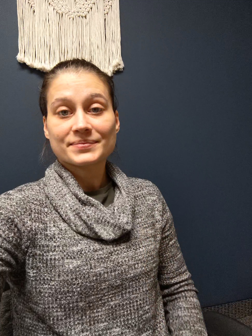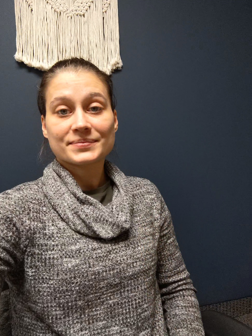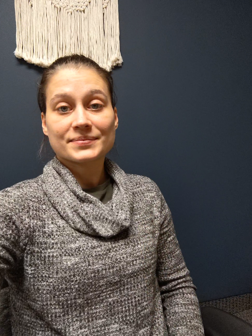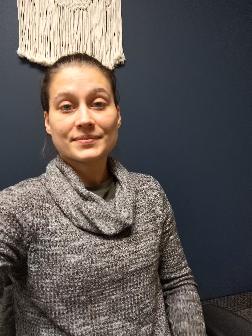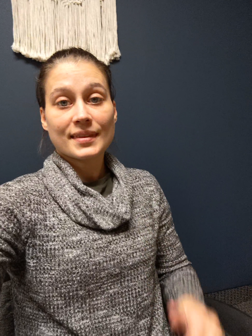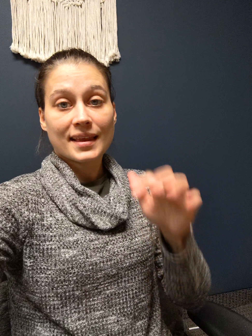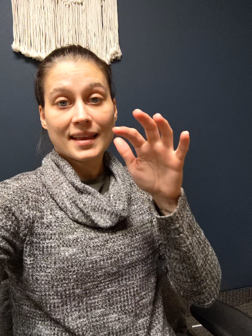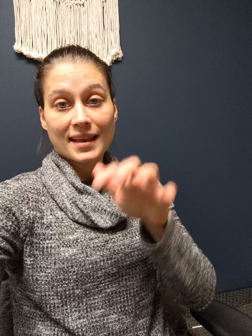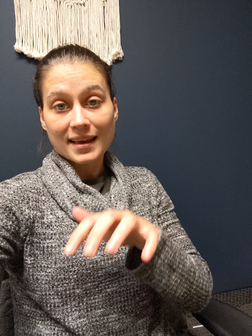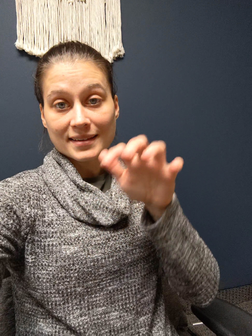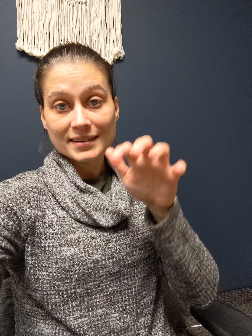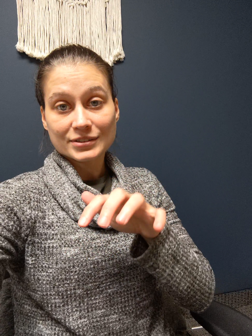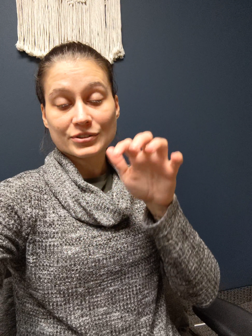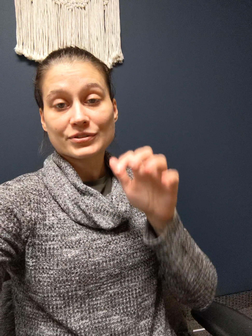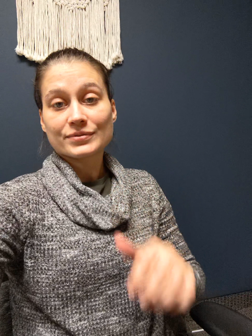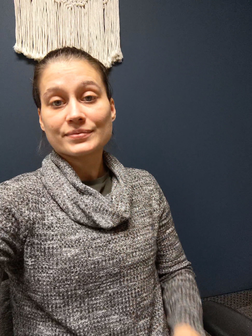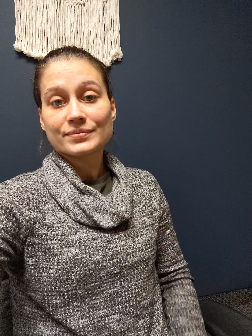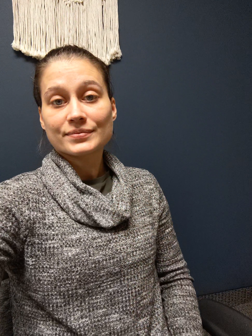alligator